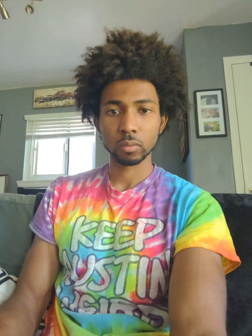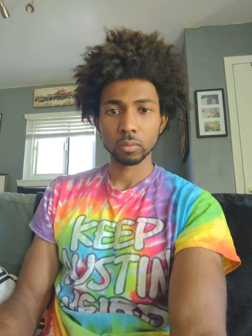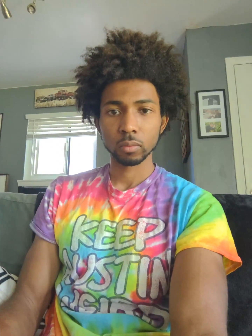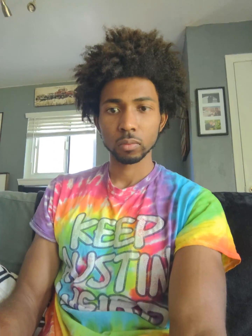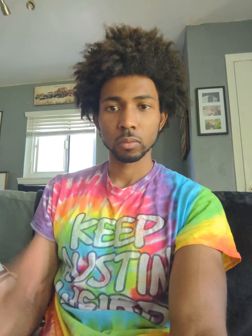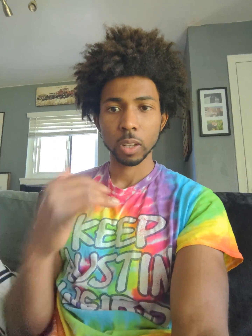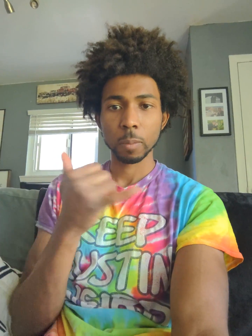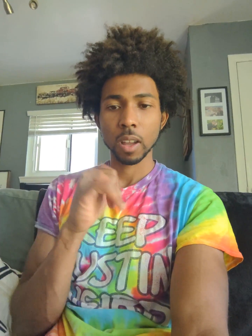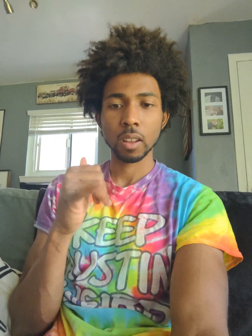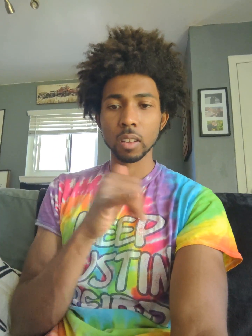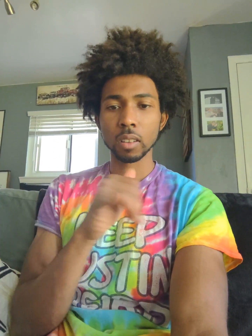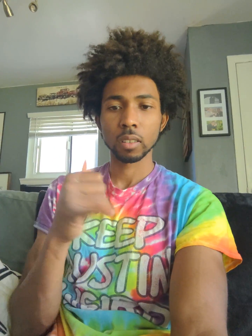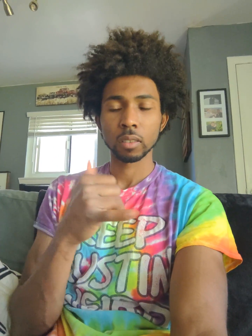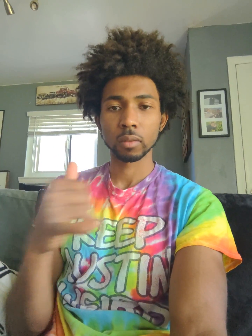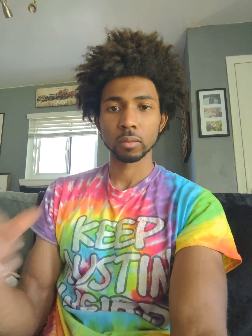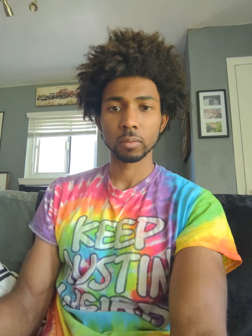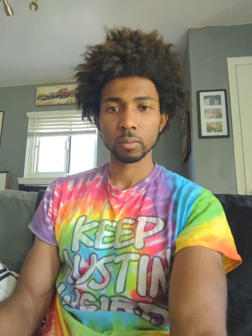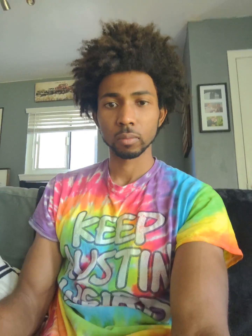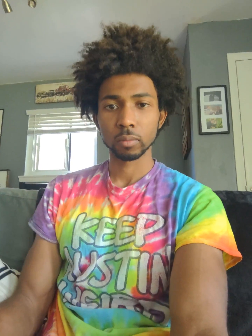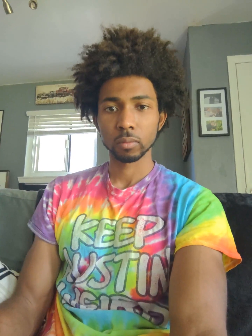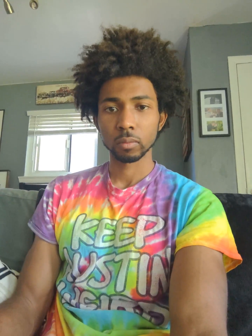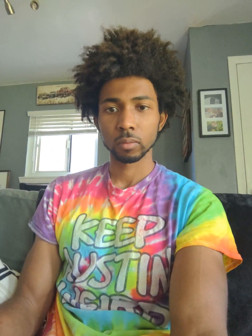play